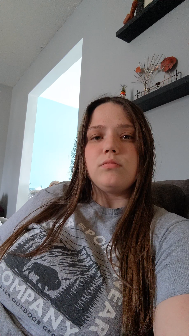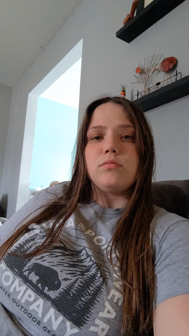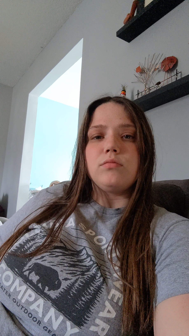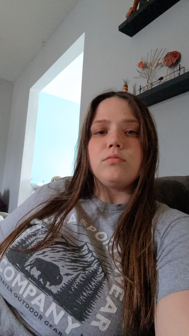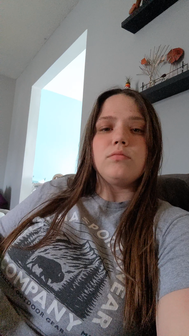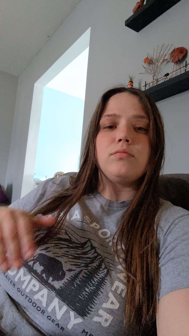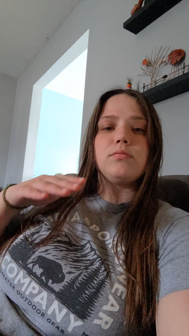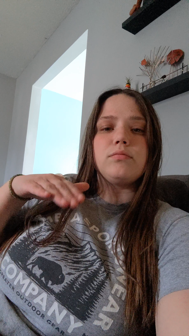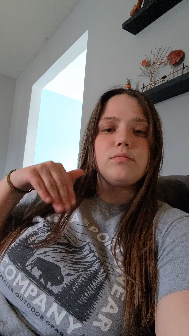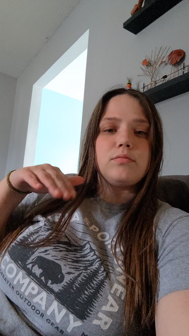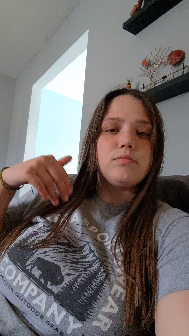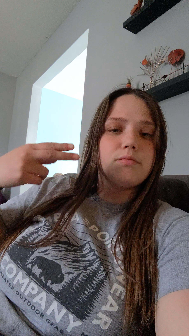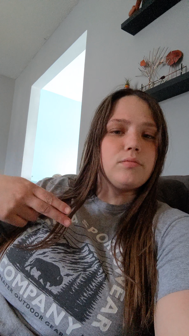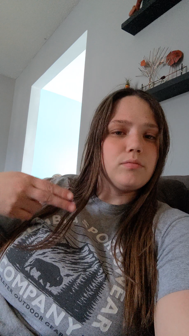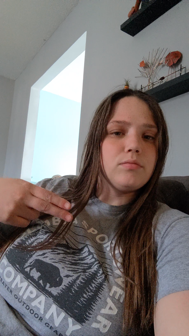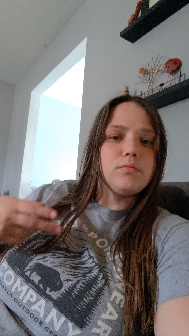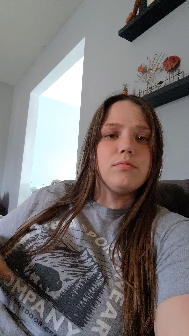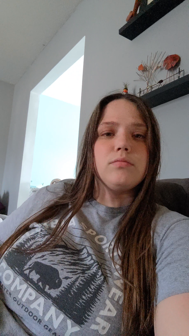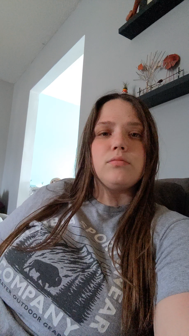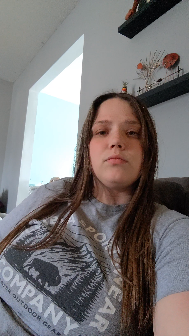pet's name